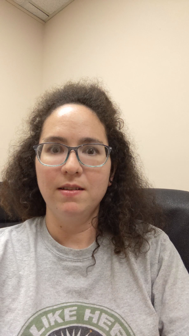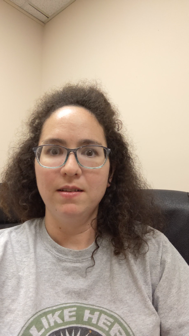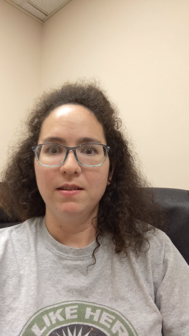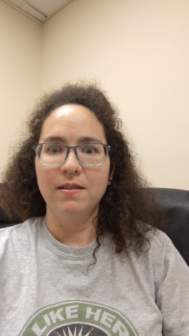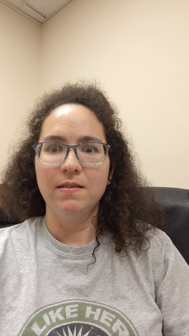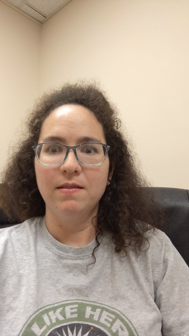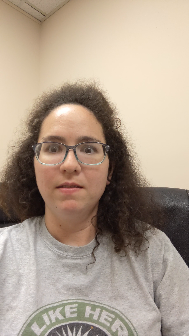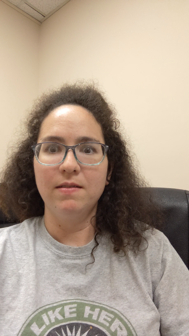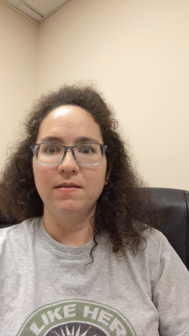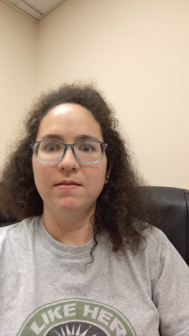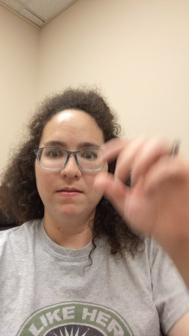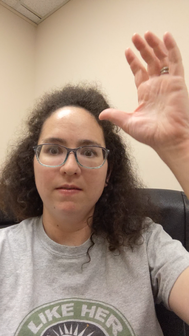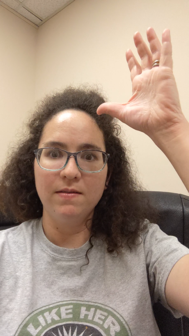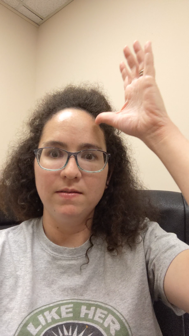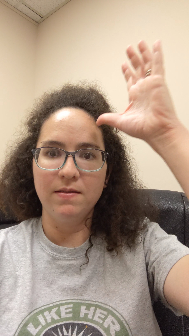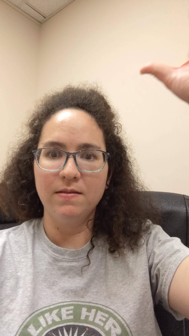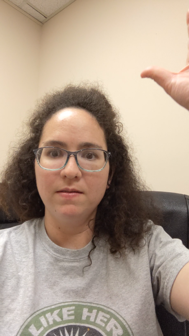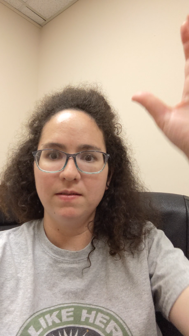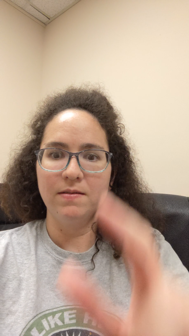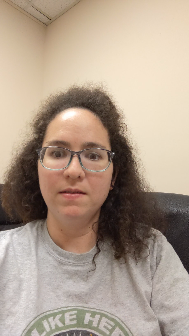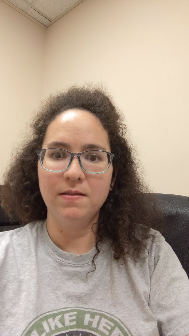deer